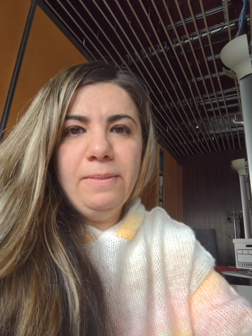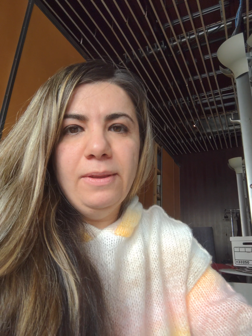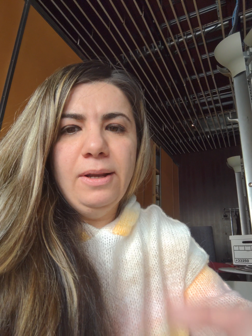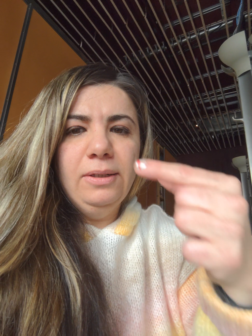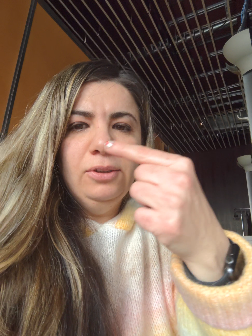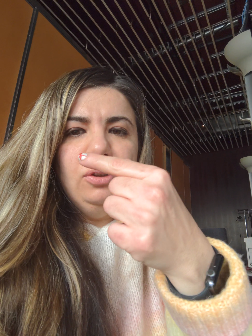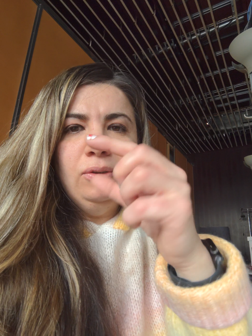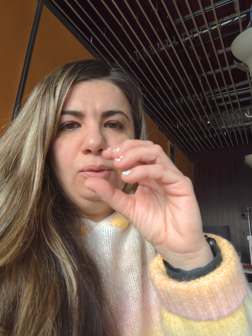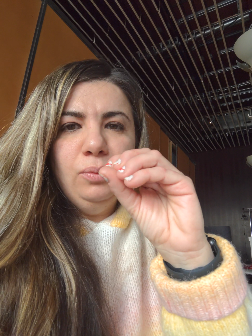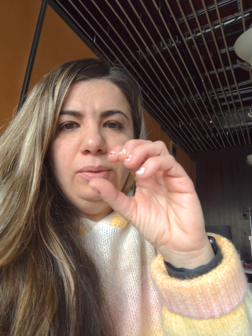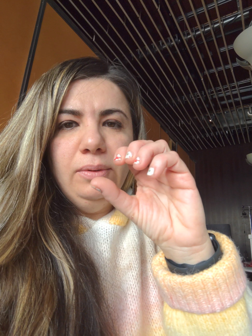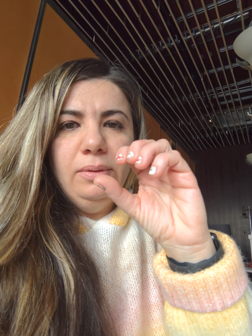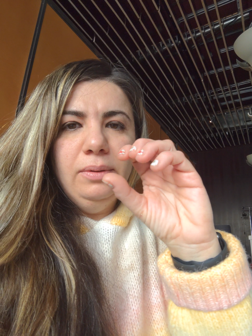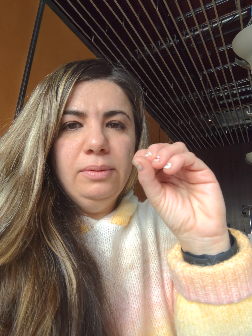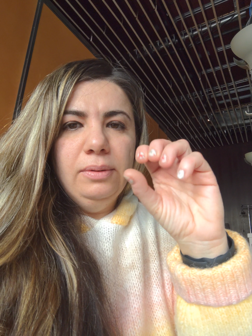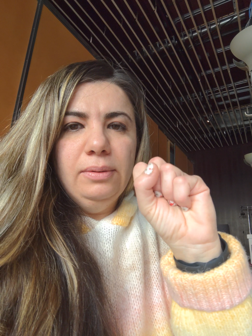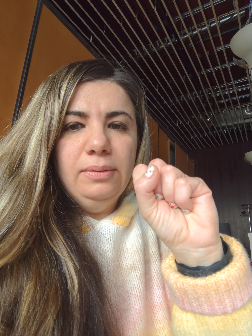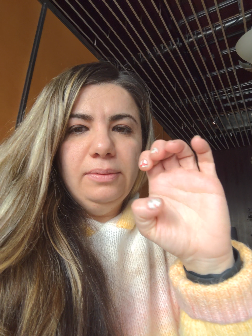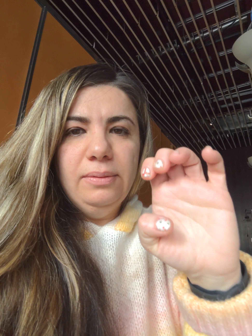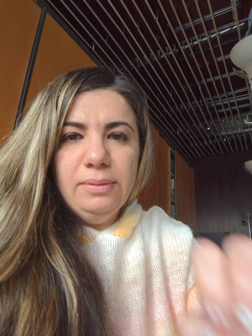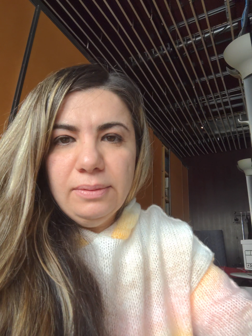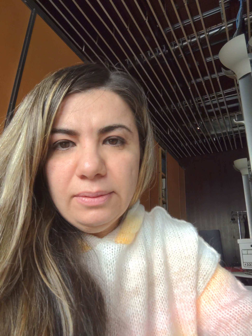goose